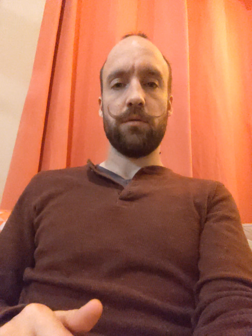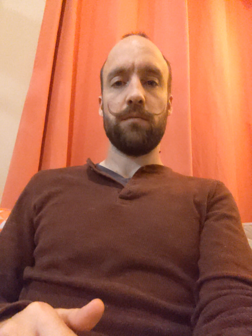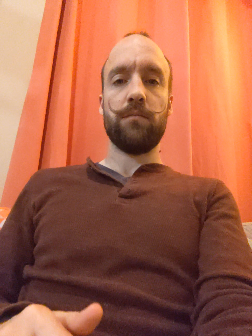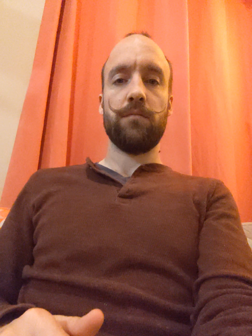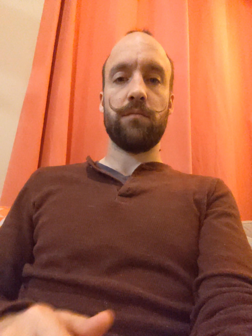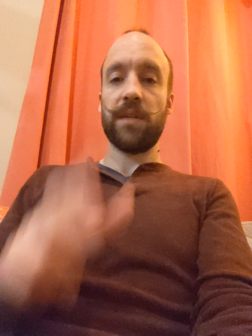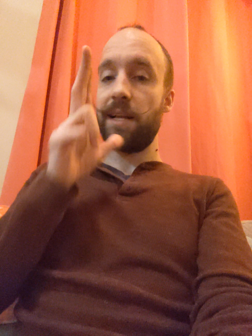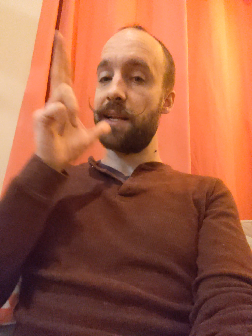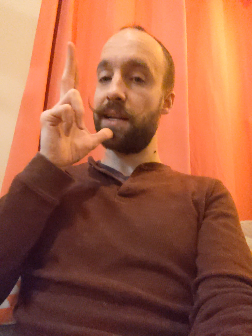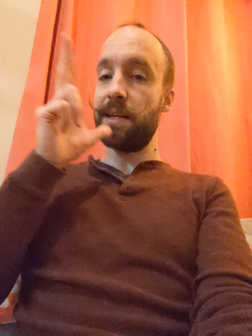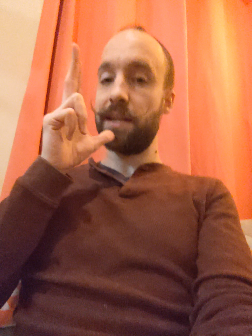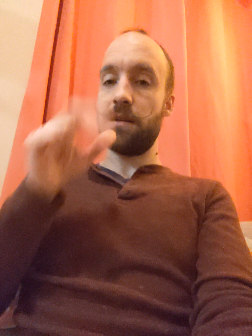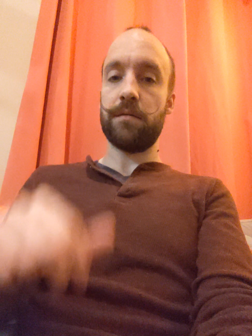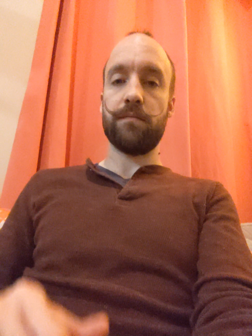hen